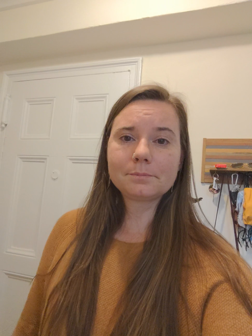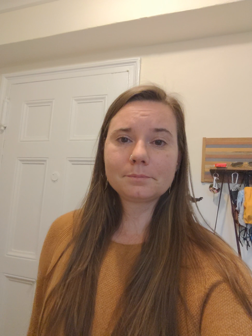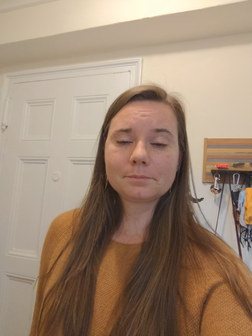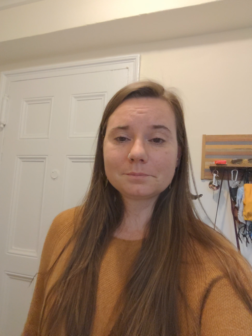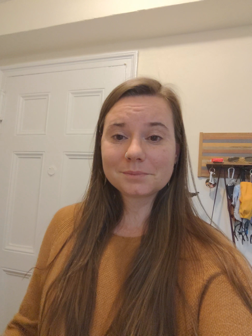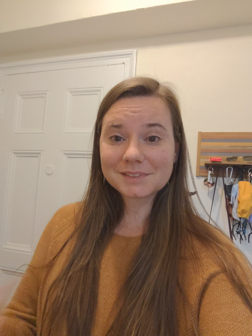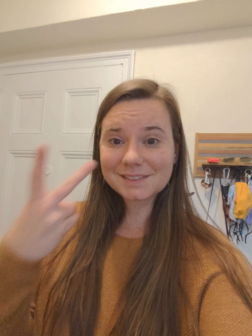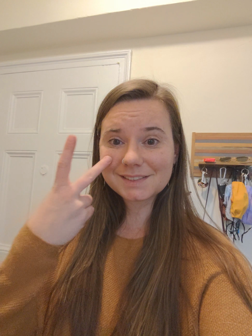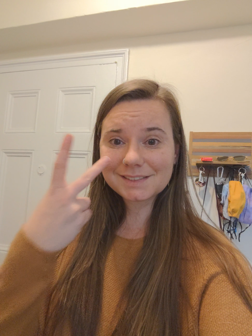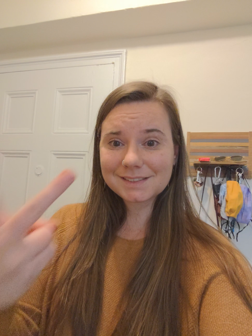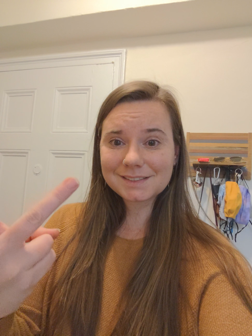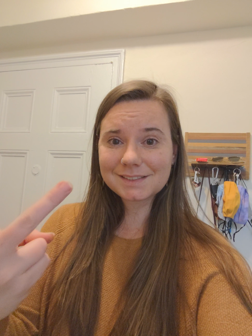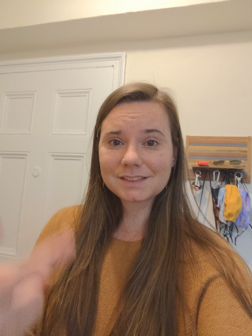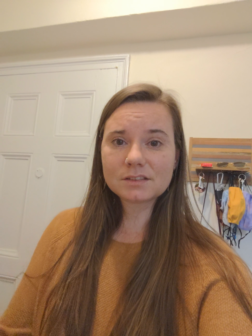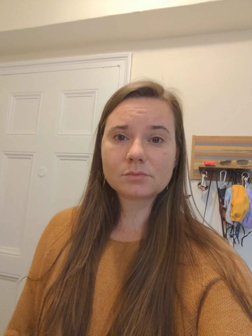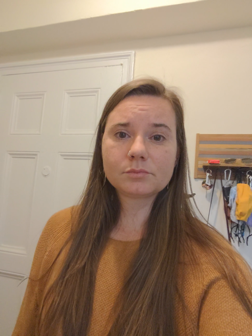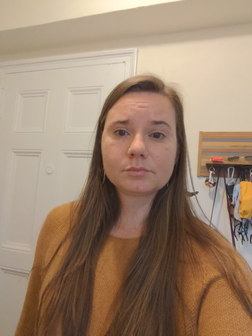see